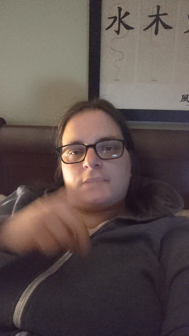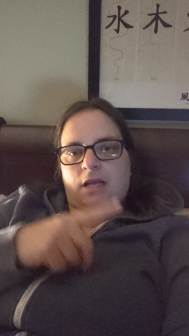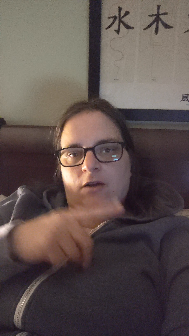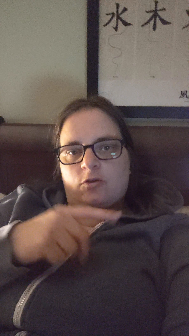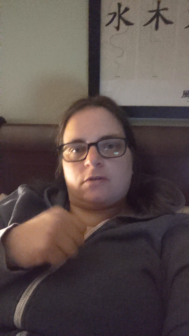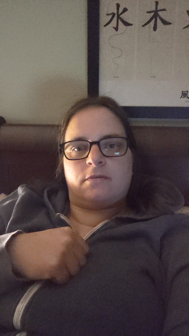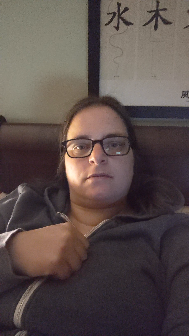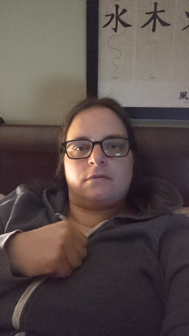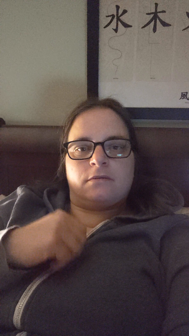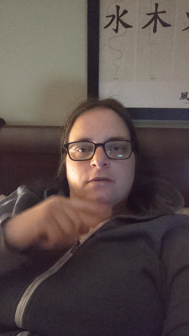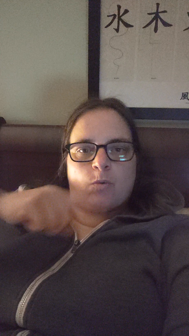around